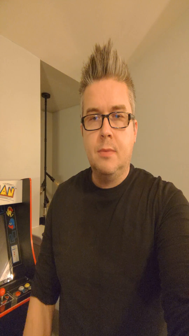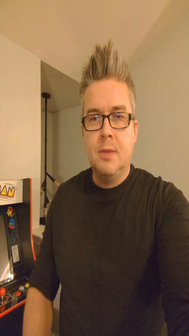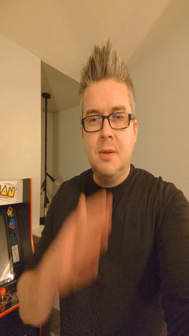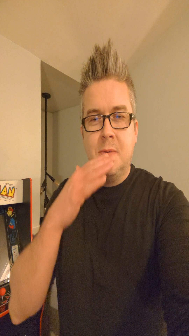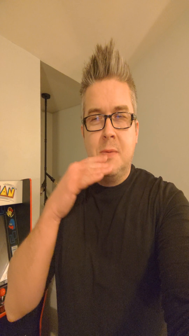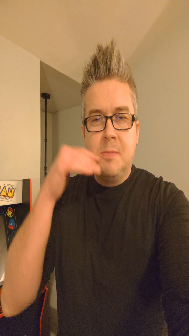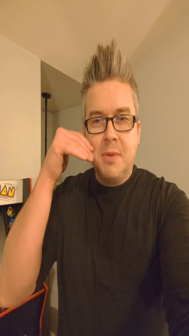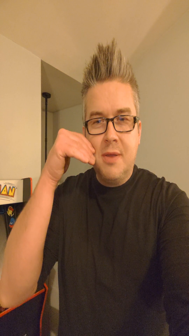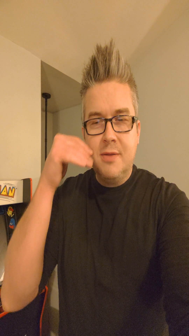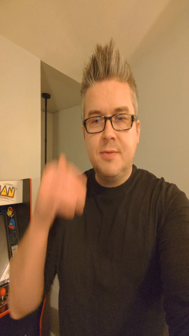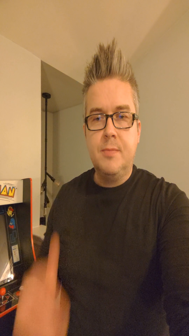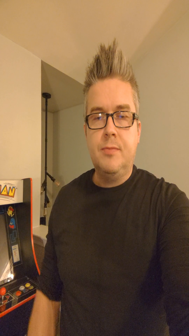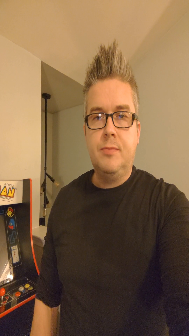smile